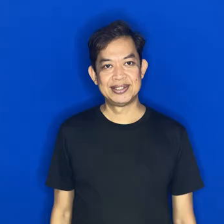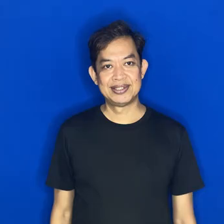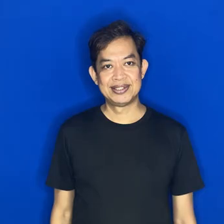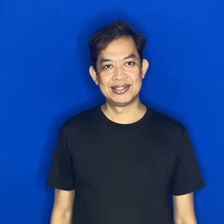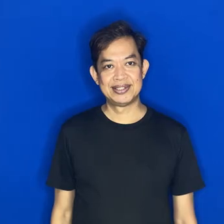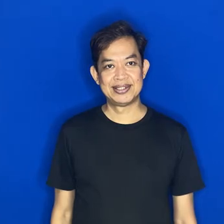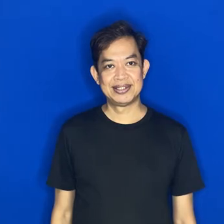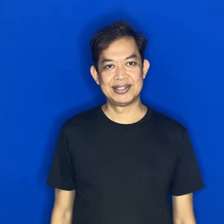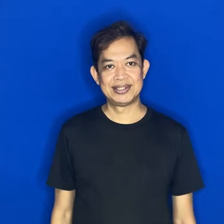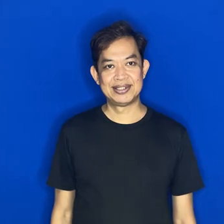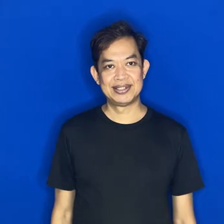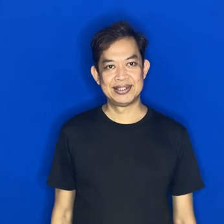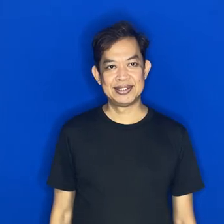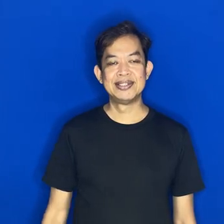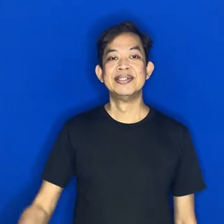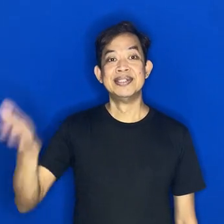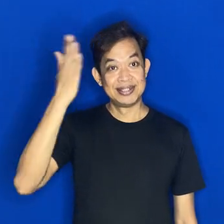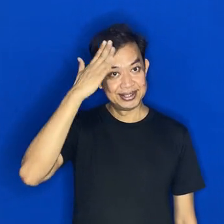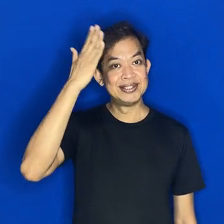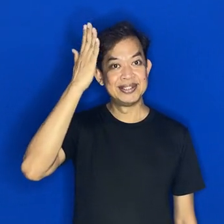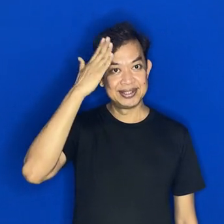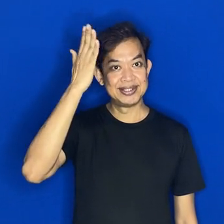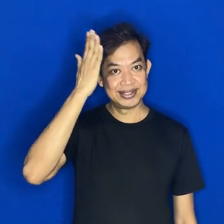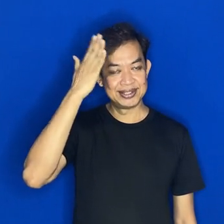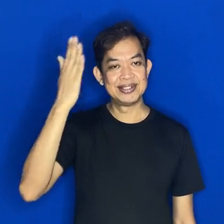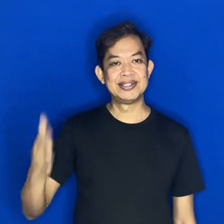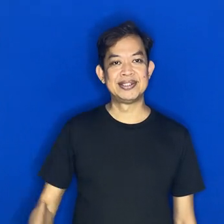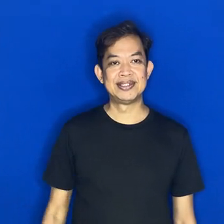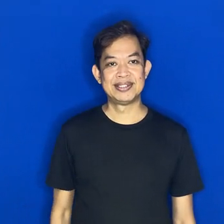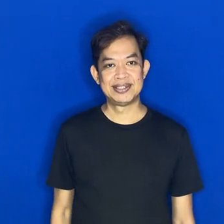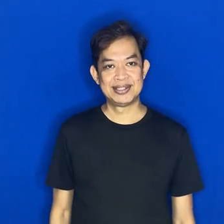know